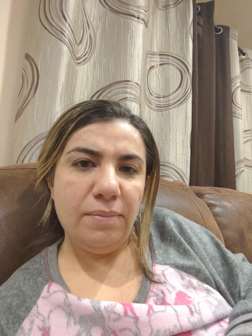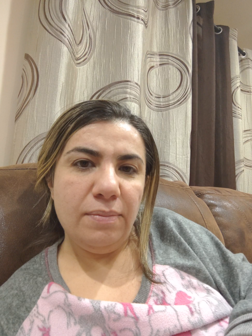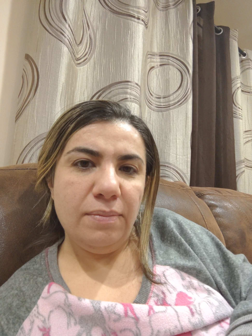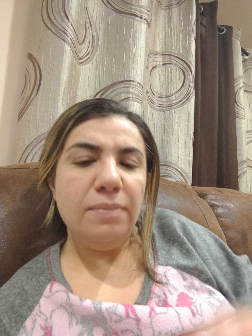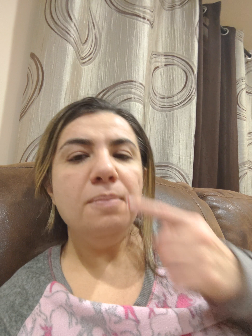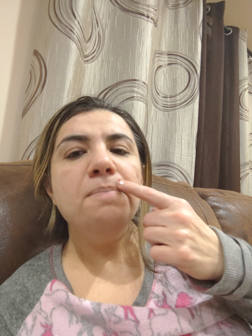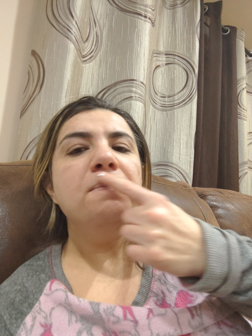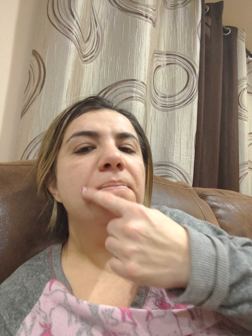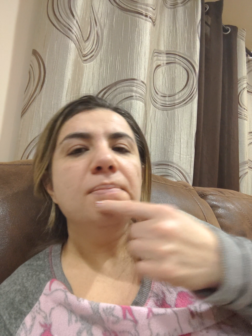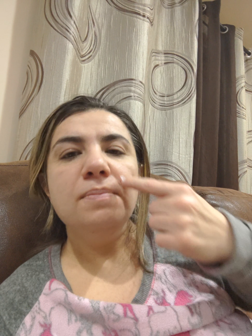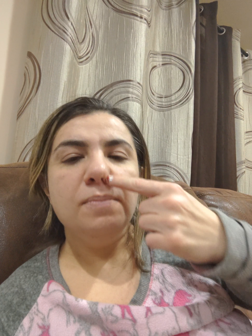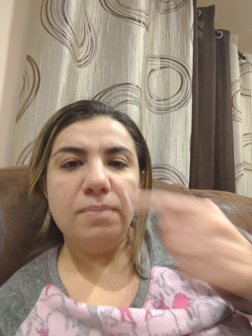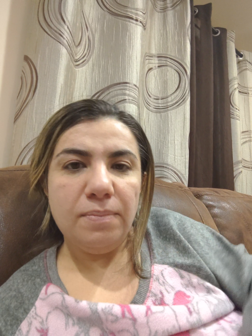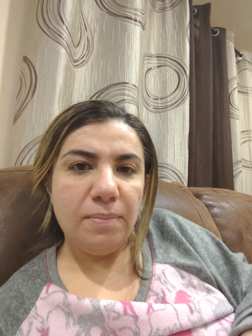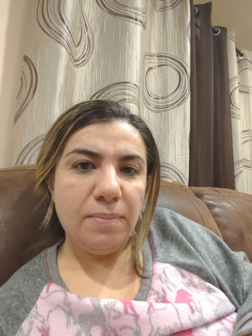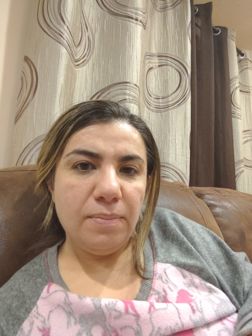lips